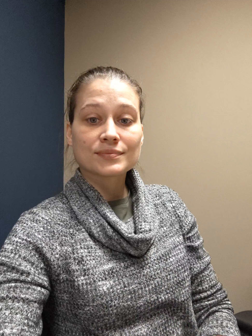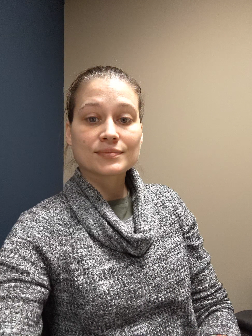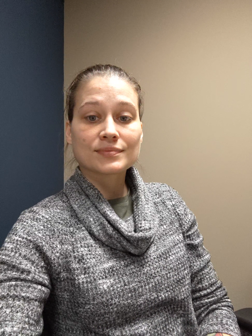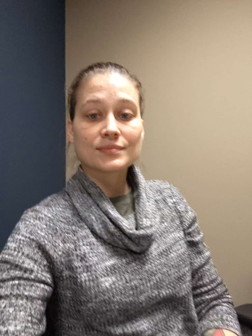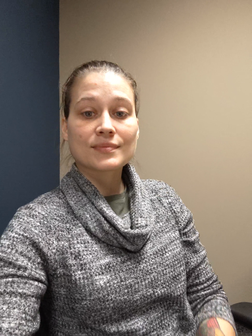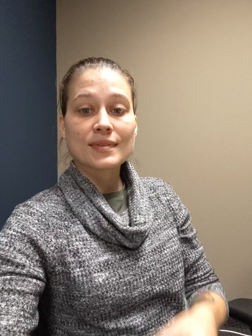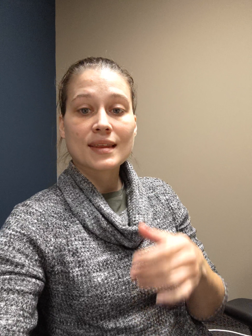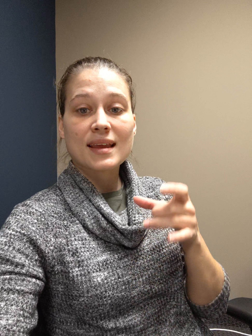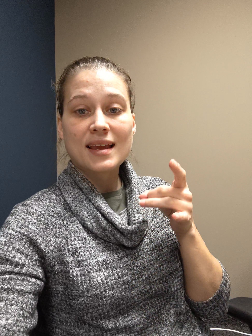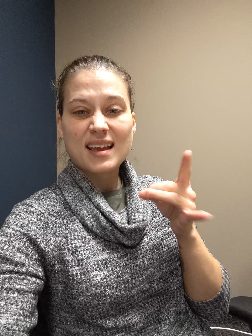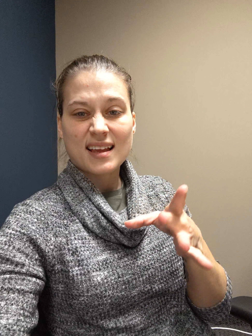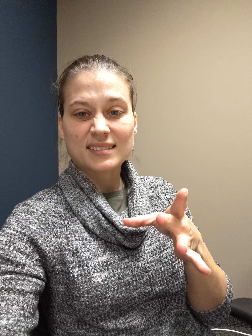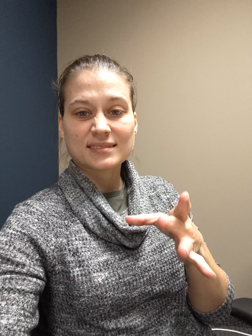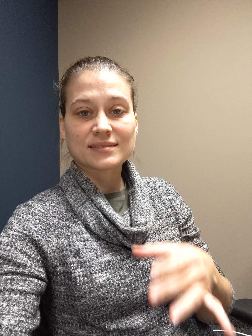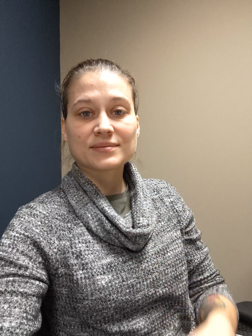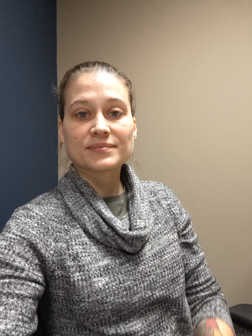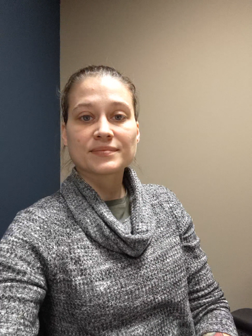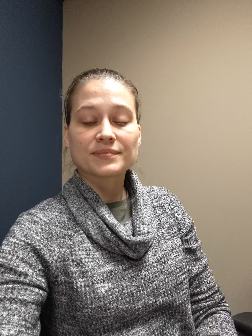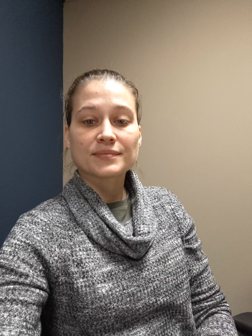hate